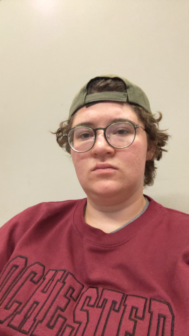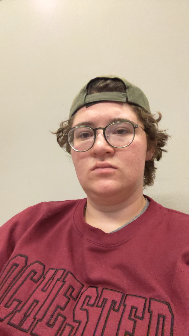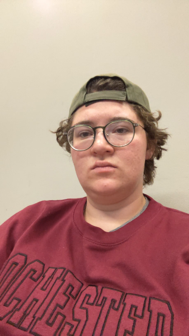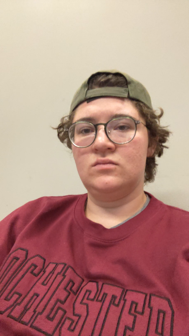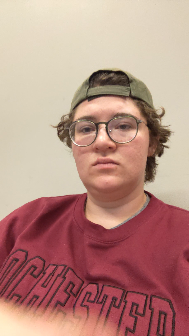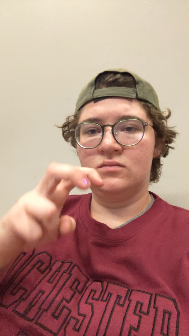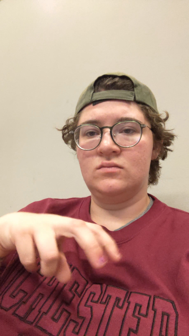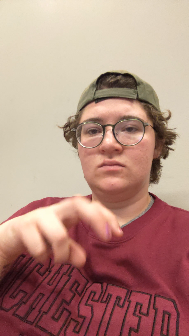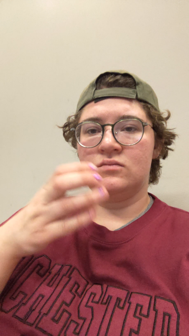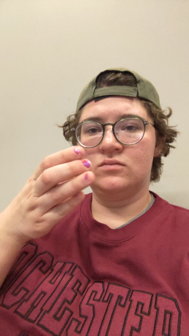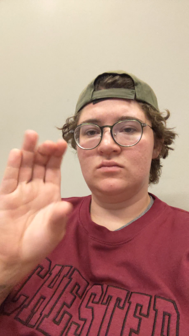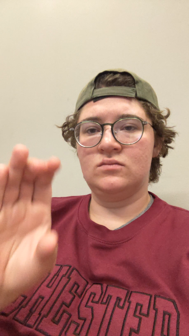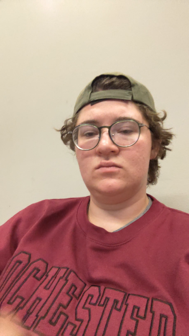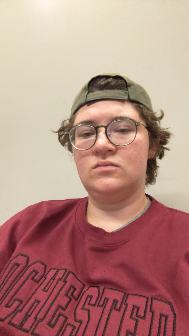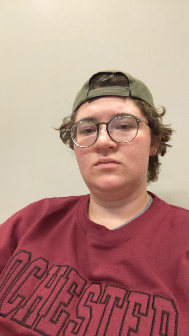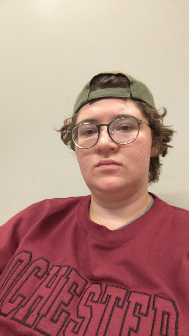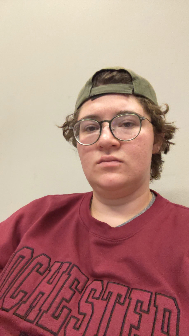potato chip